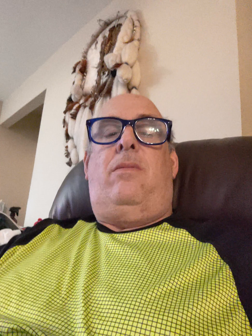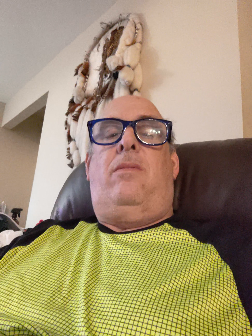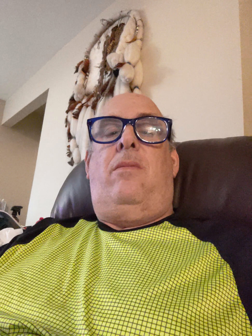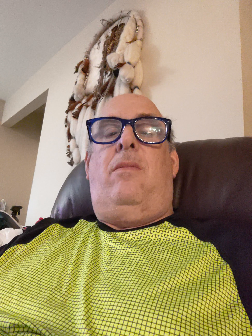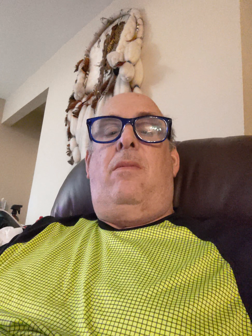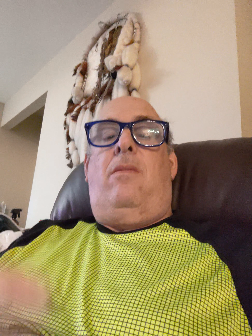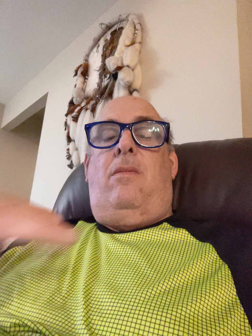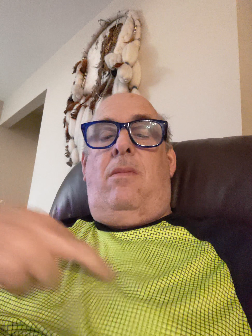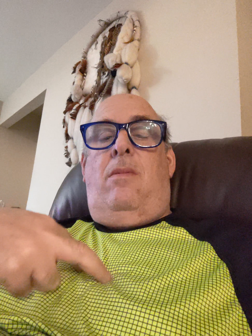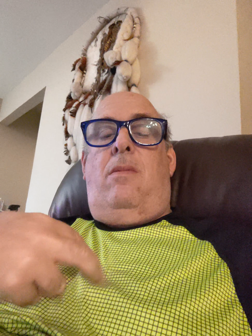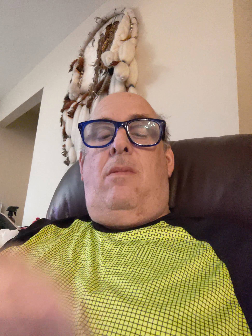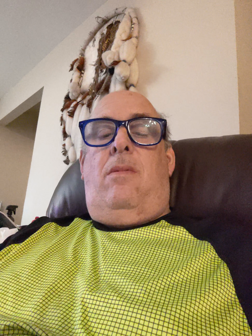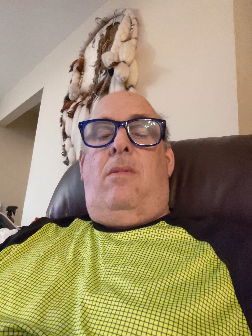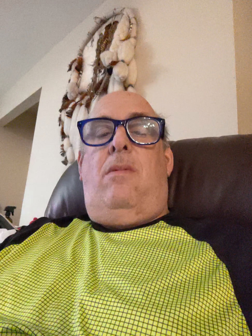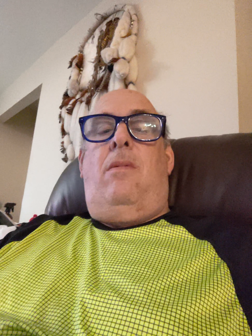have